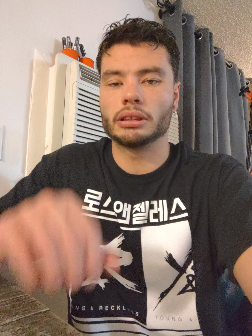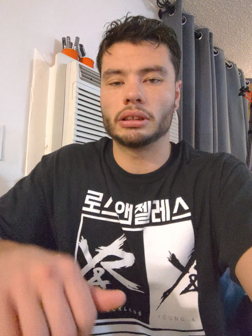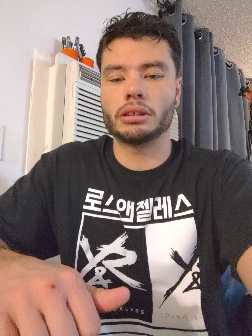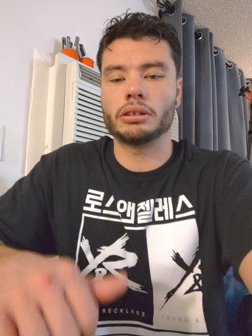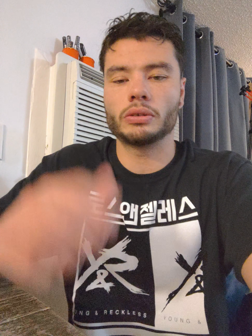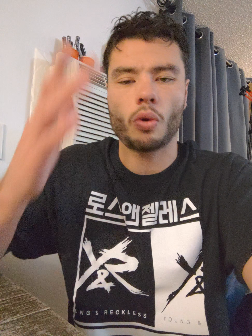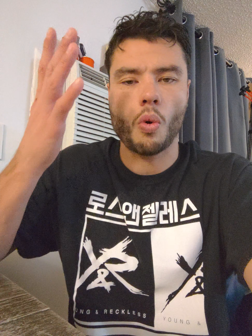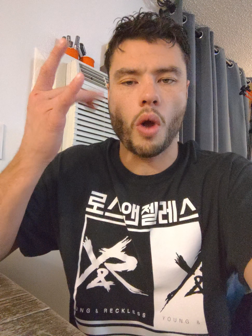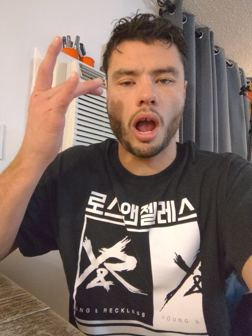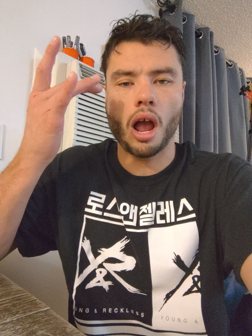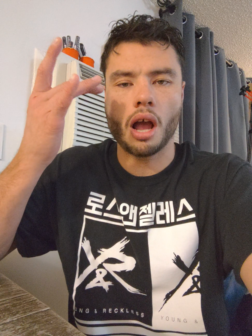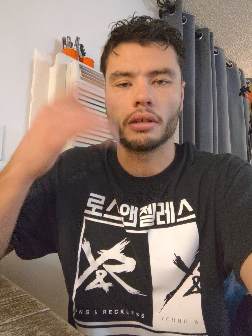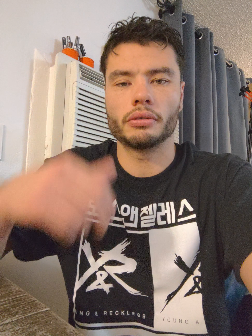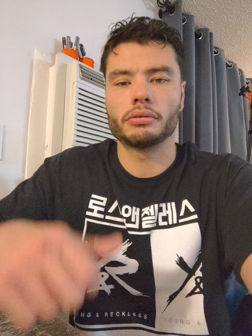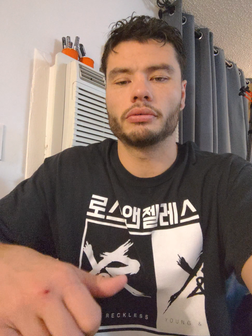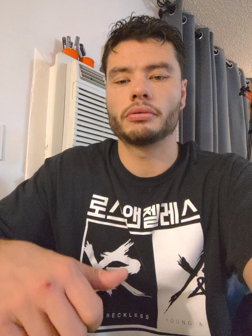why